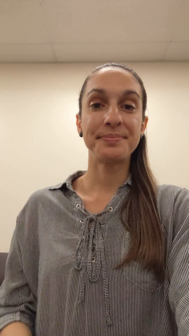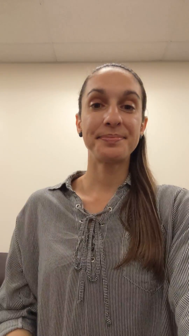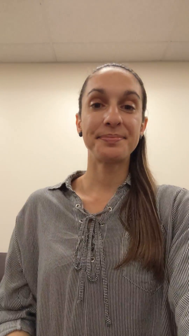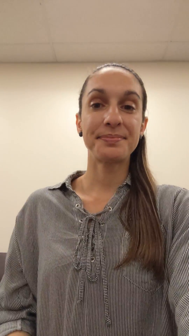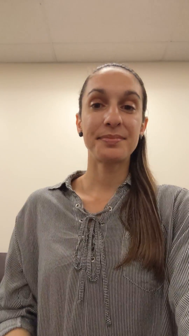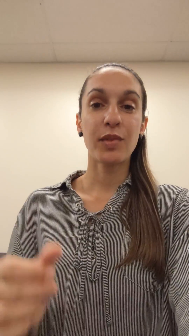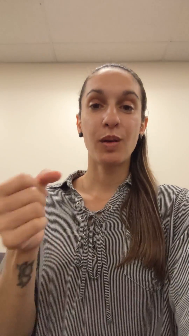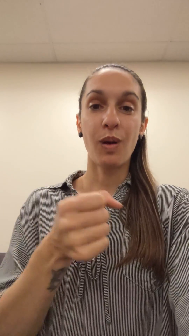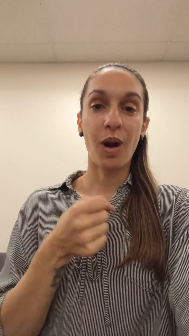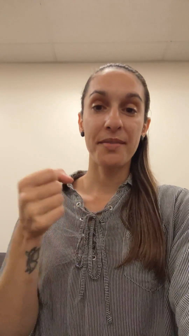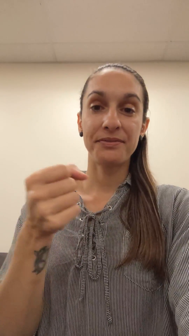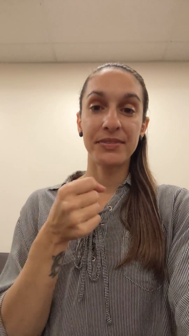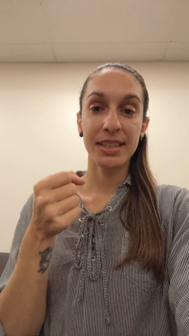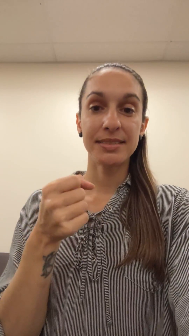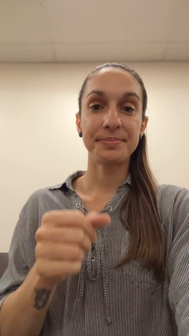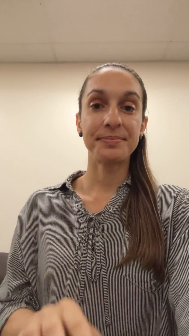coffee